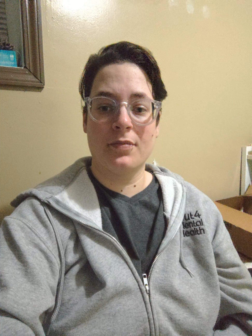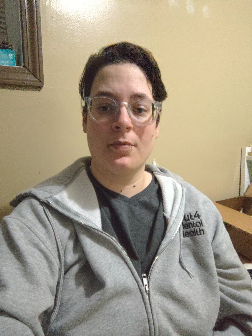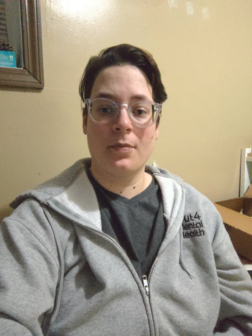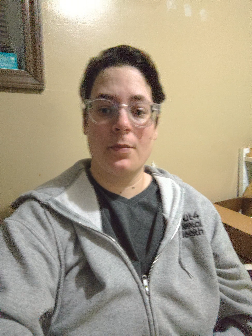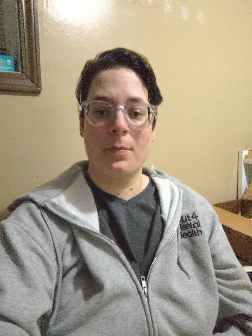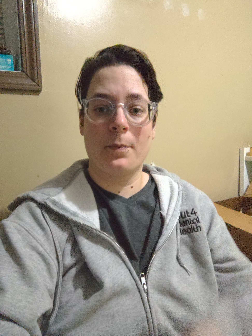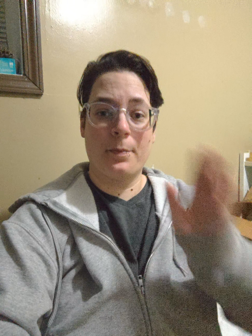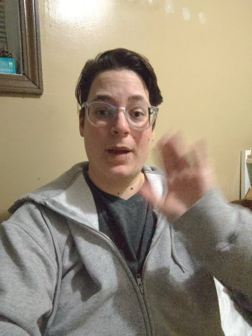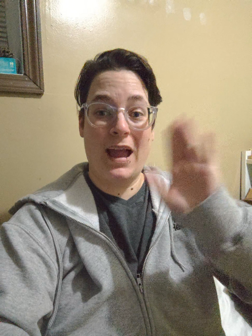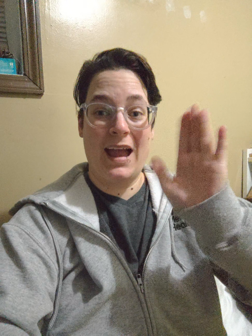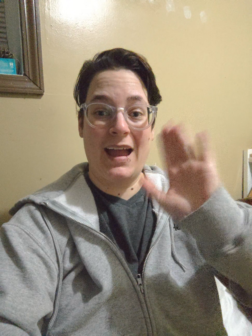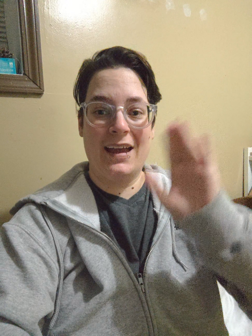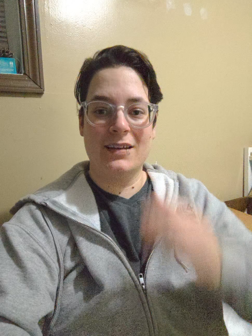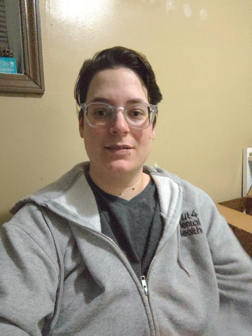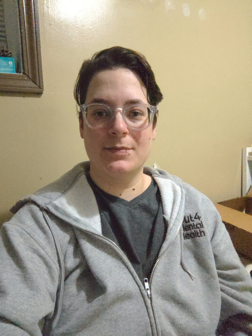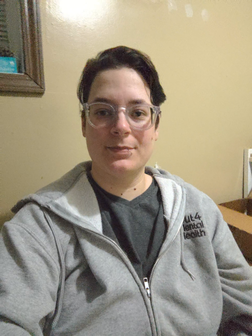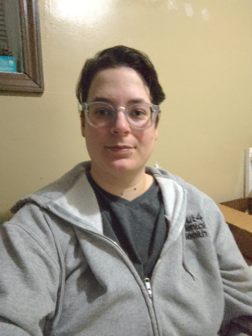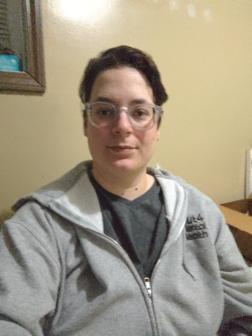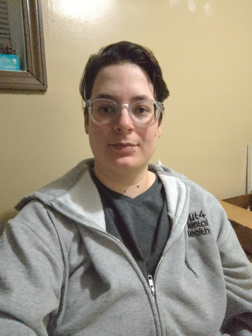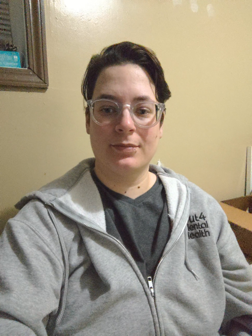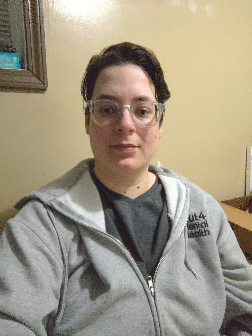bye